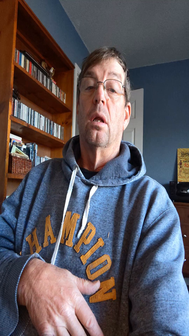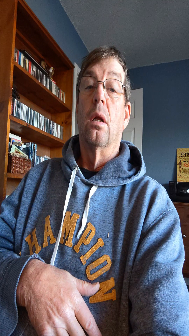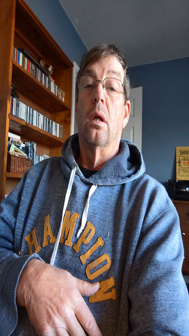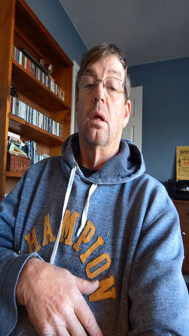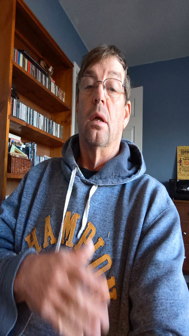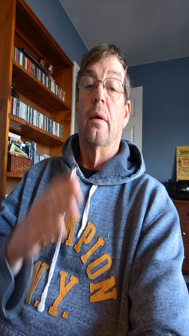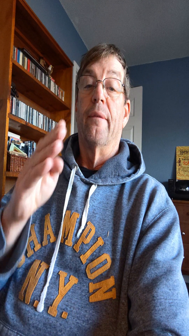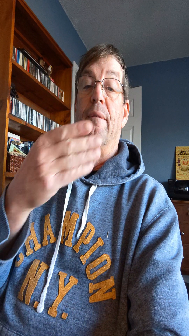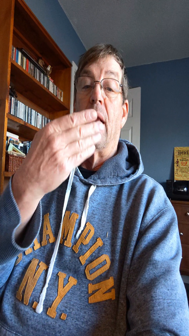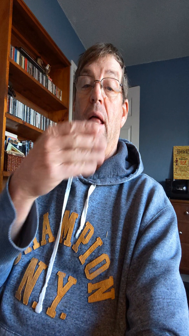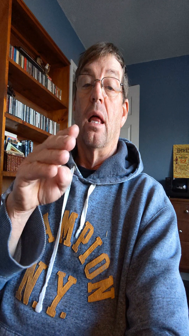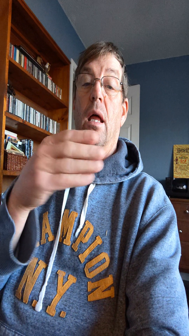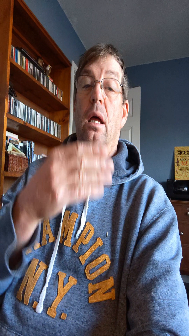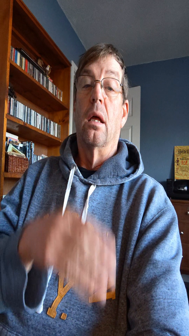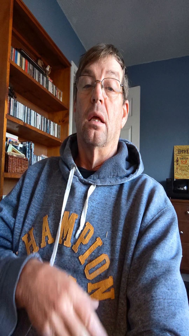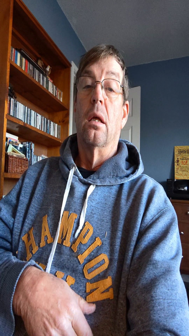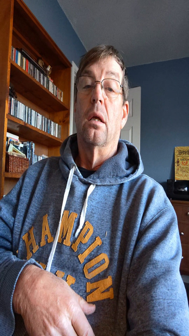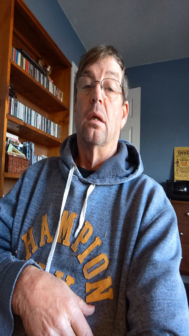flag